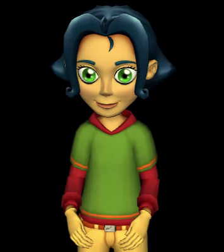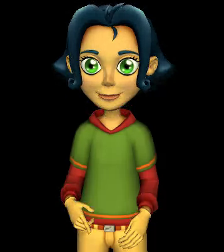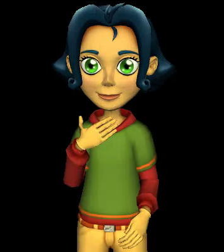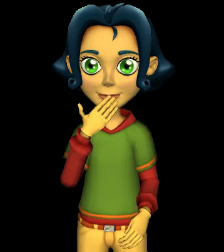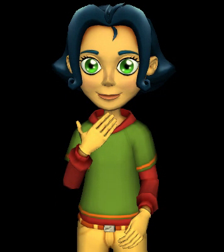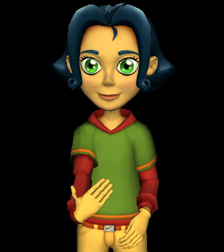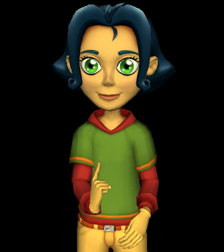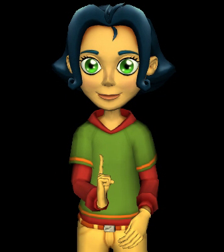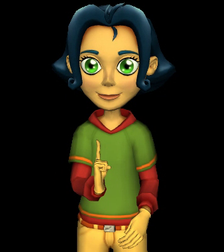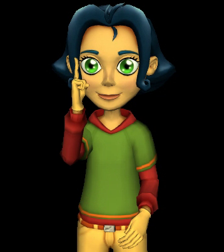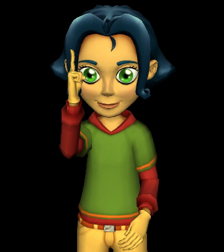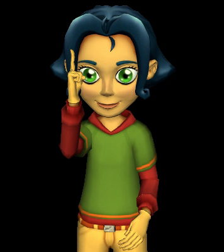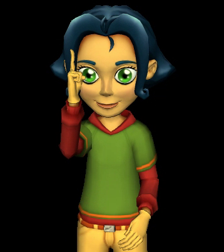الحمدلله